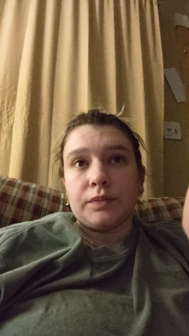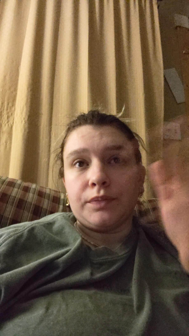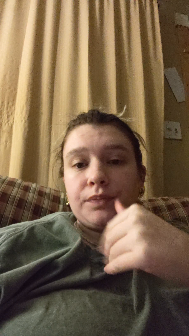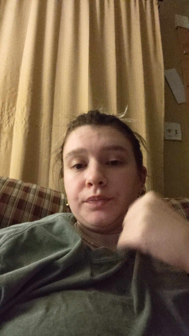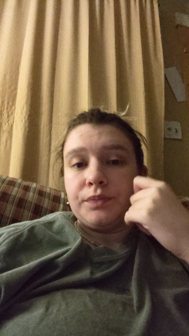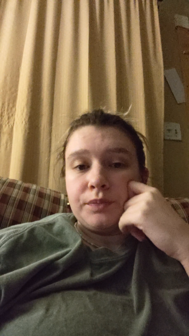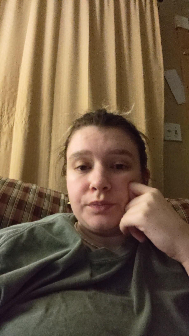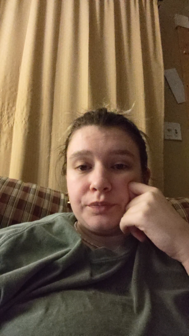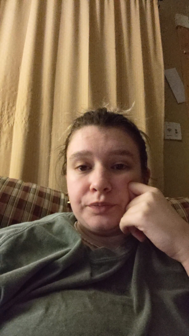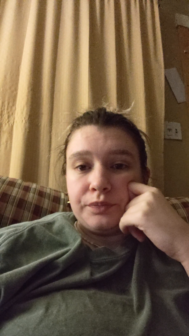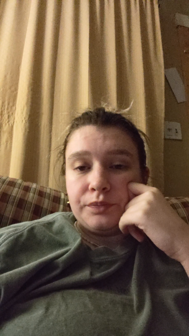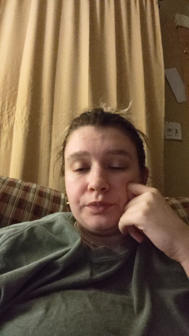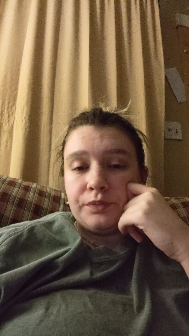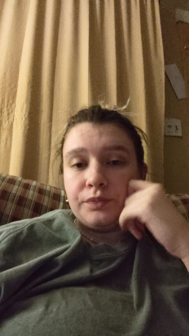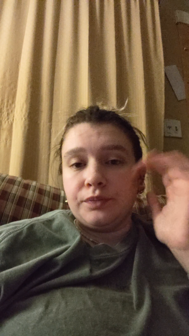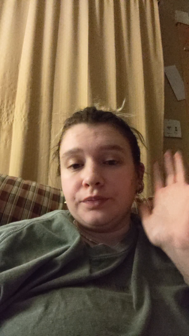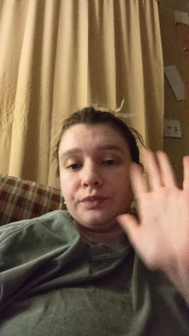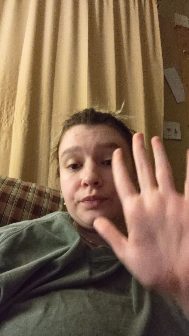give me five